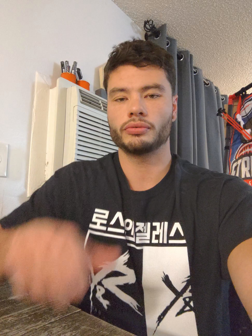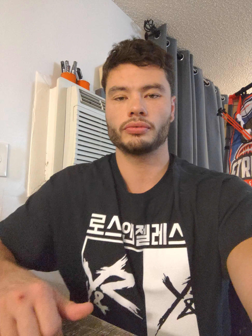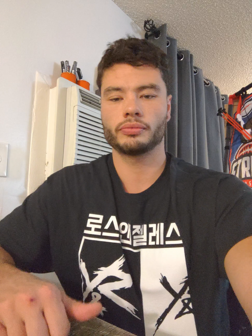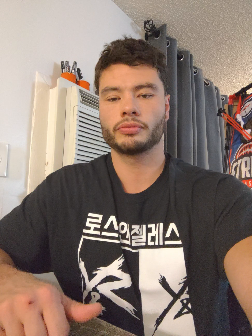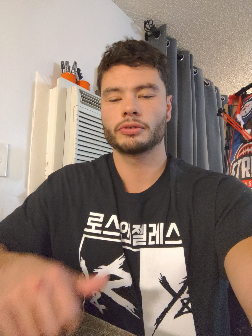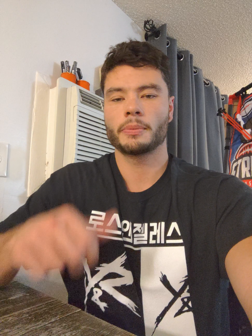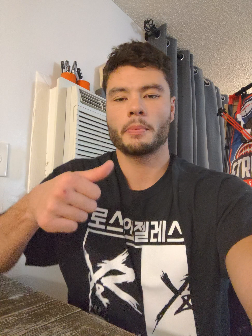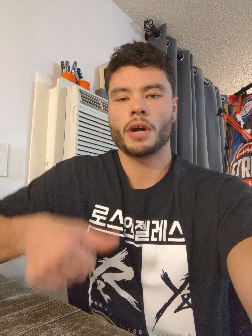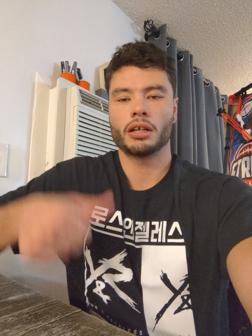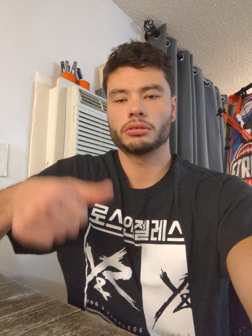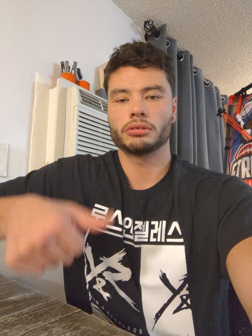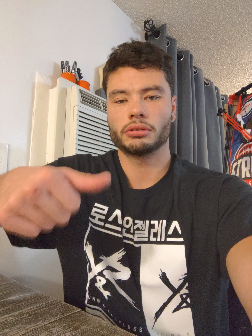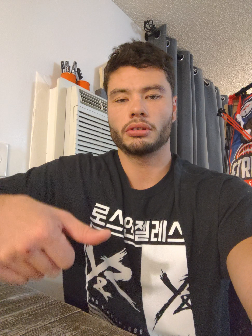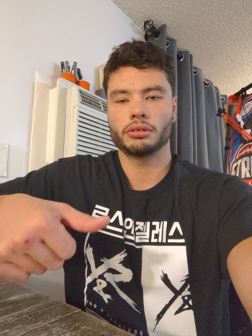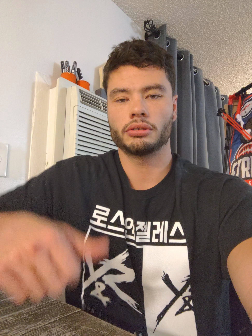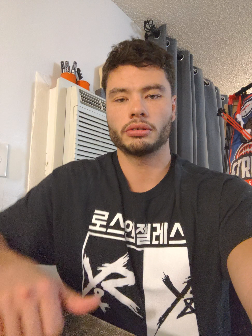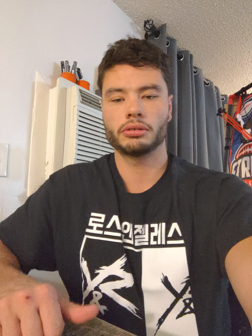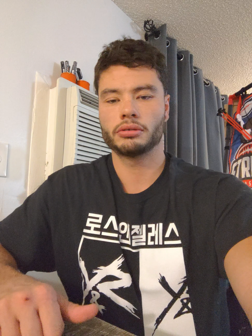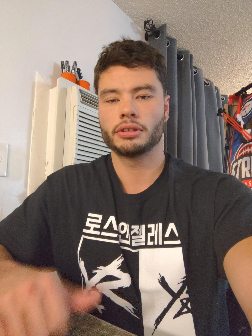puzzle